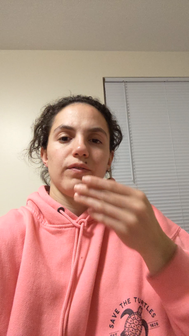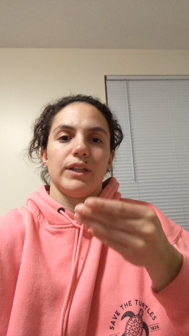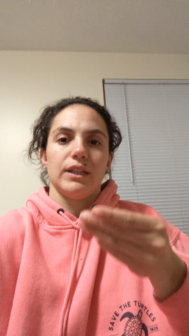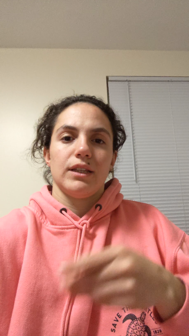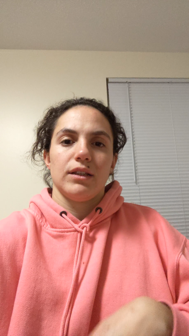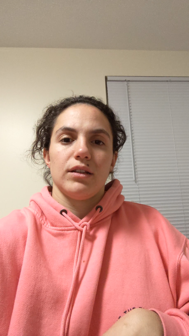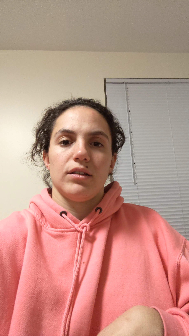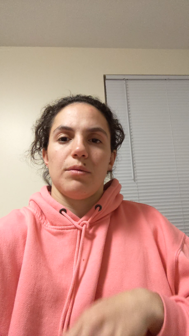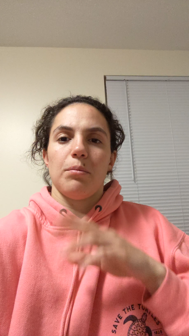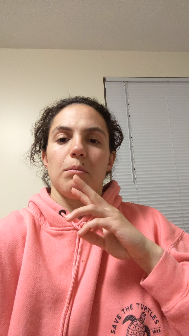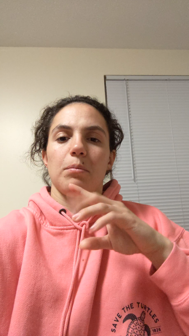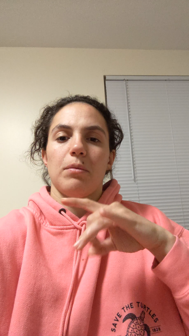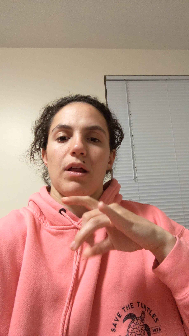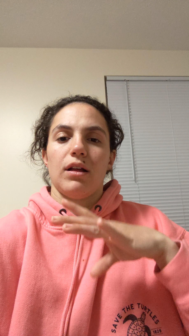melon